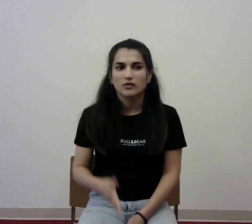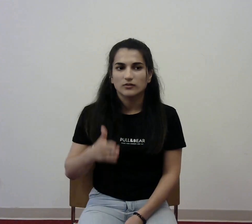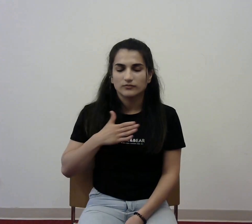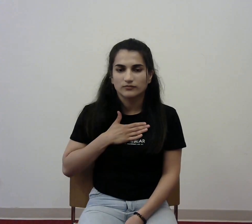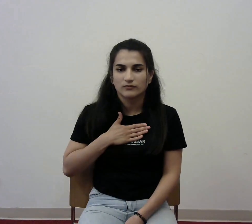mən